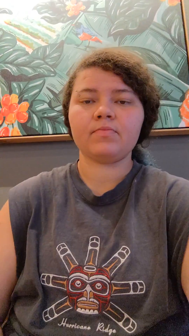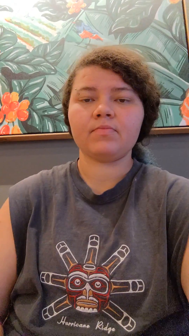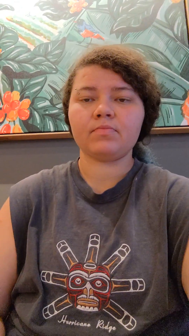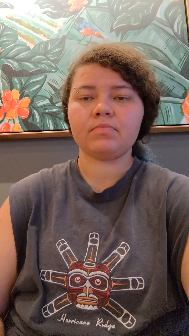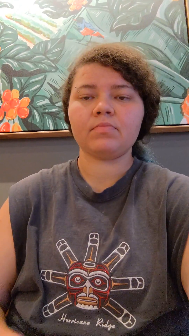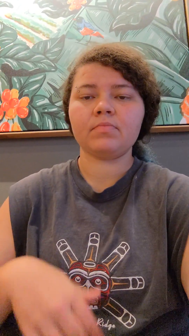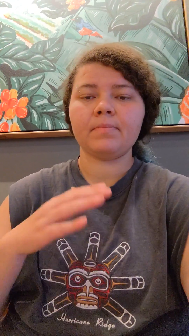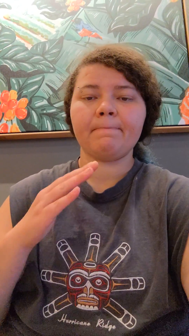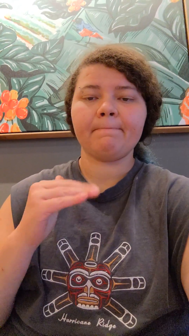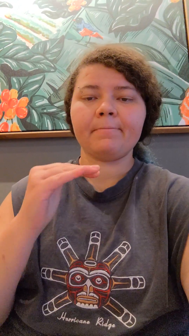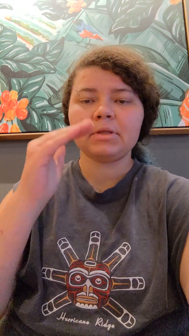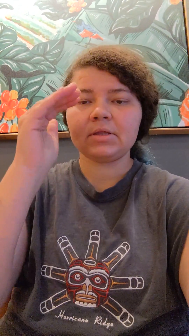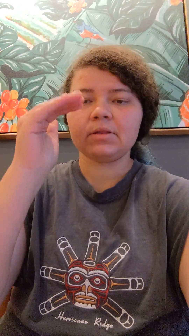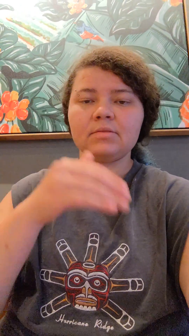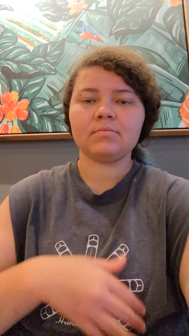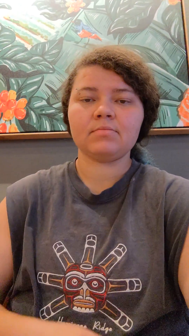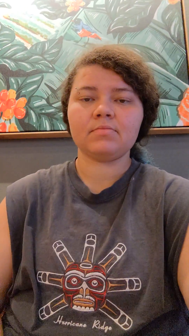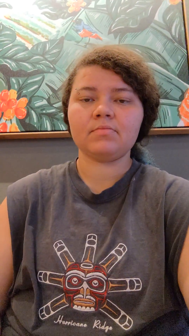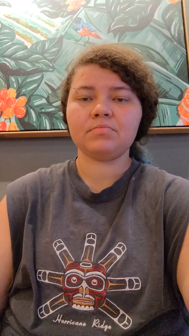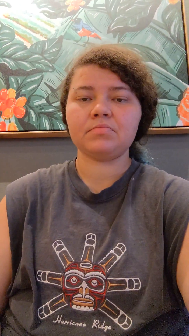build